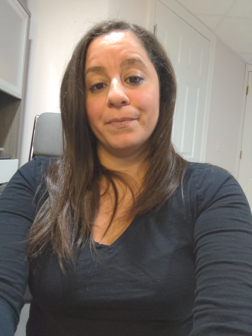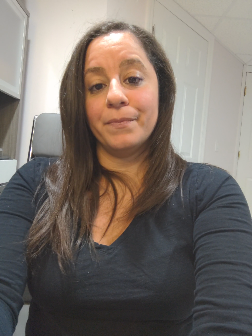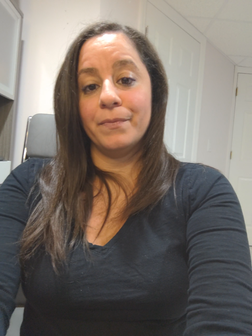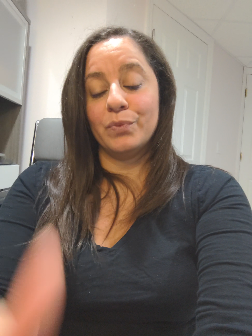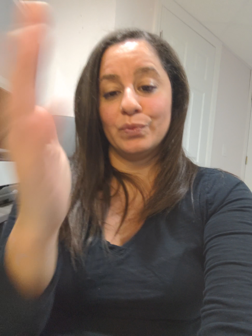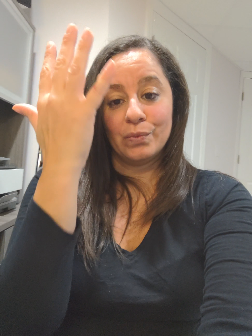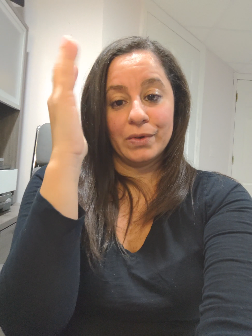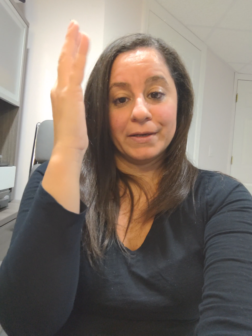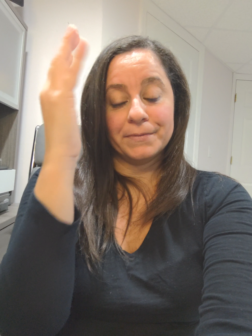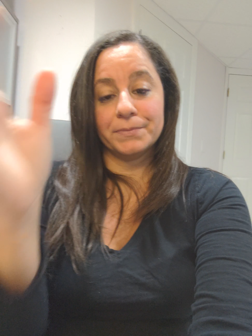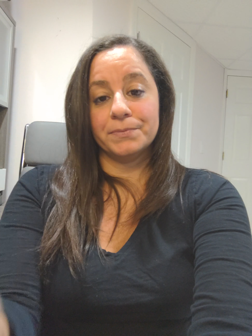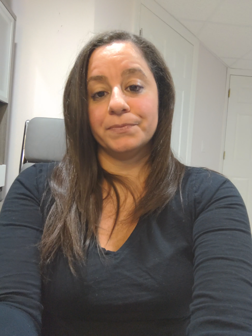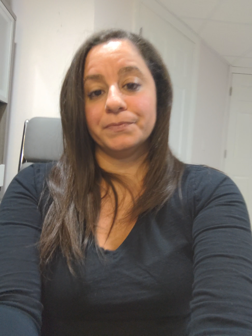tree